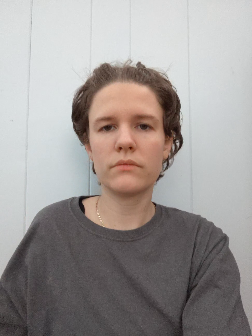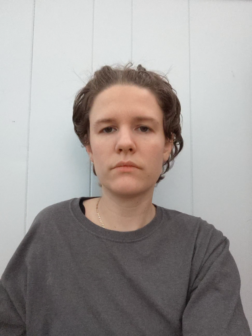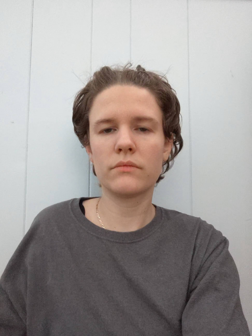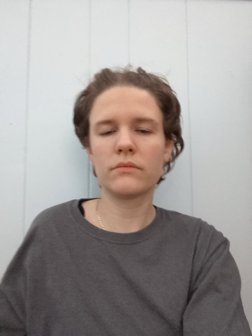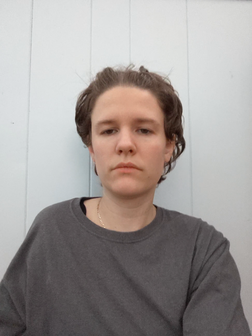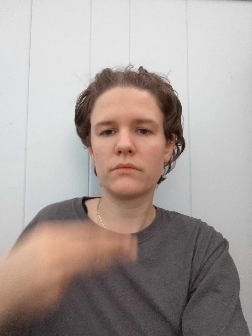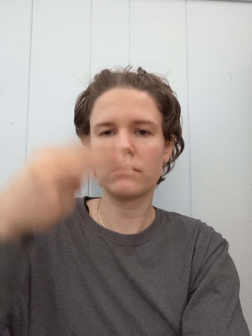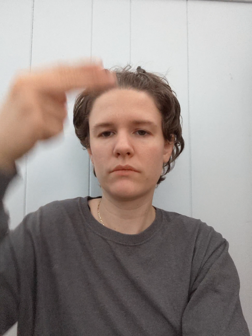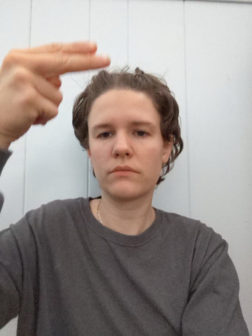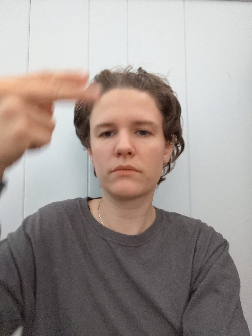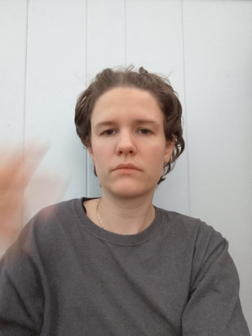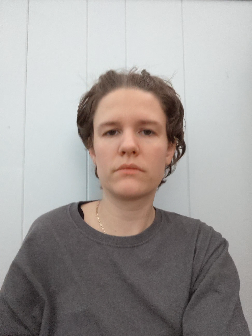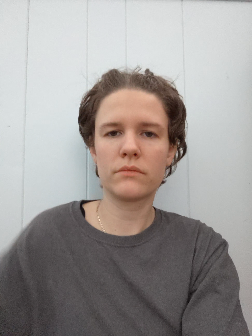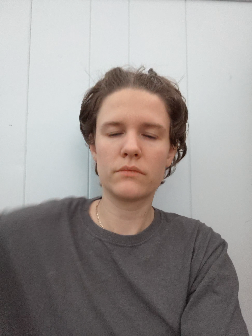high